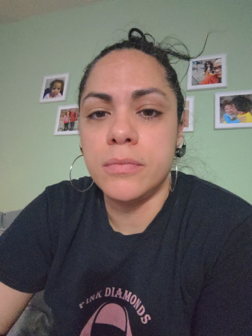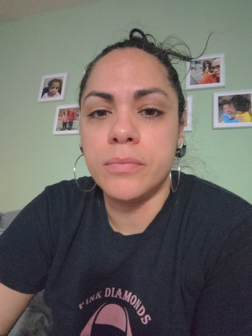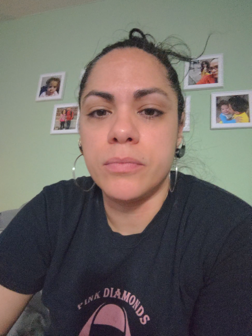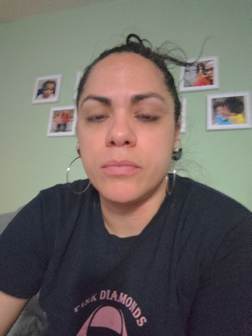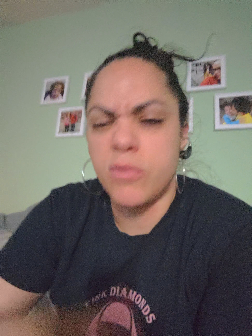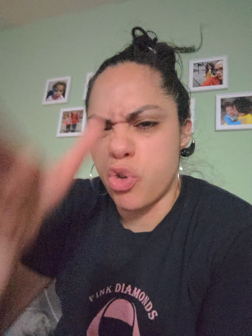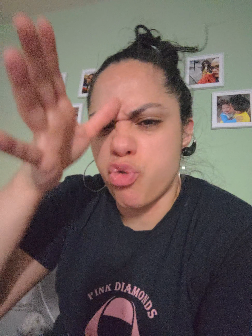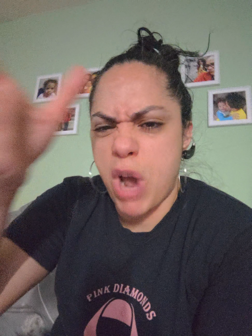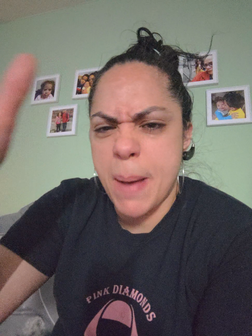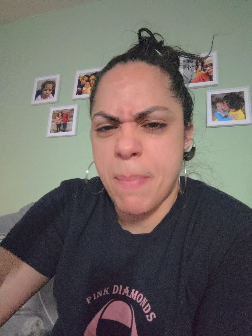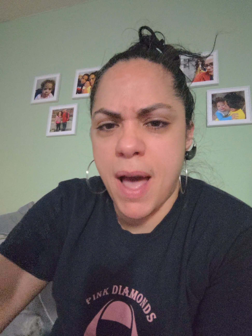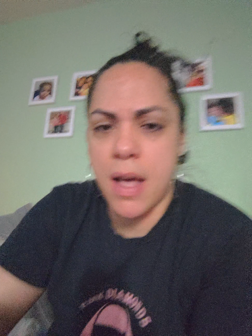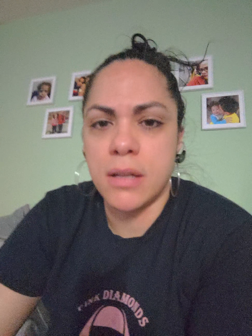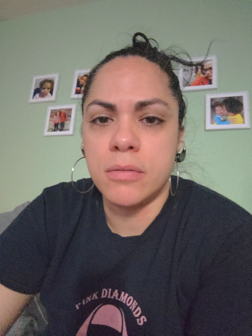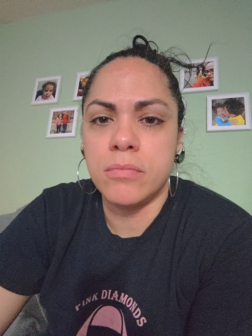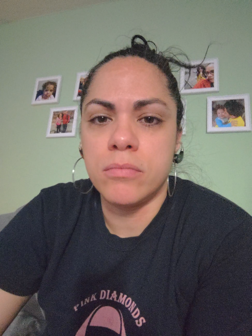grandpa